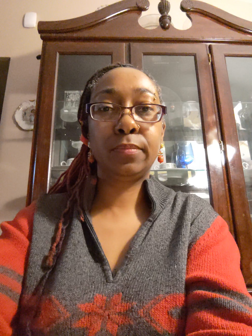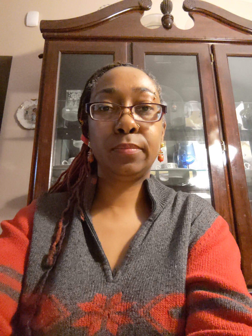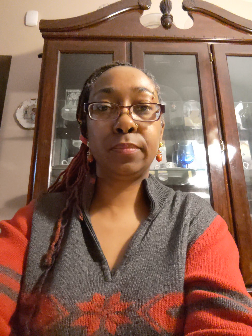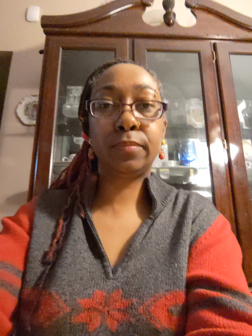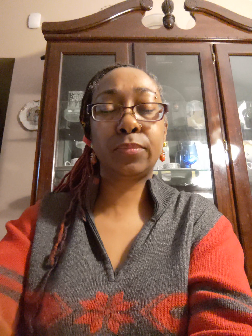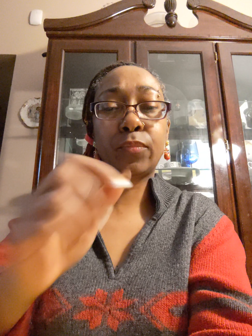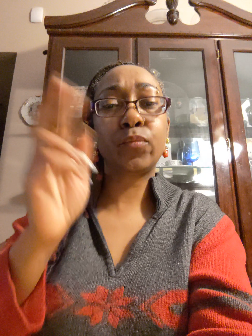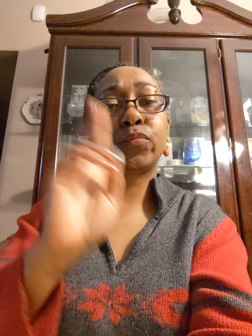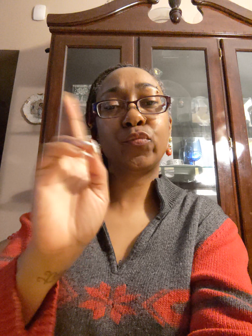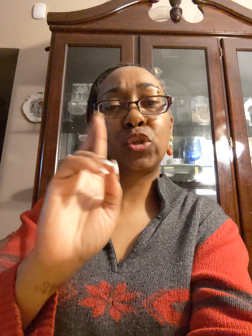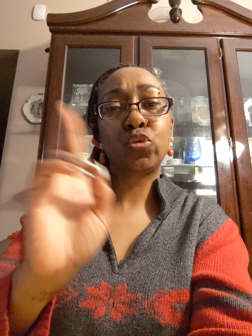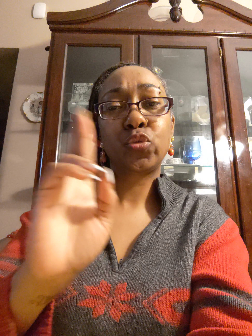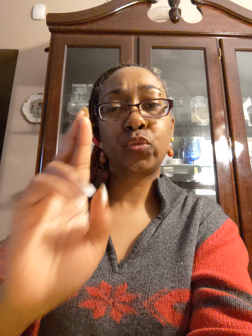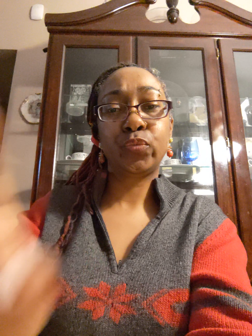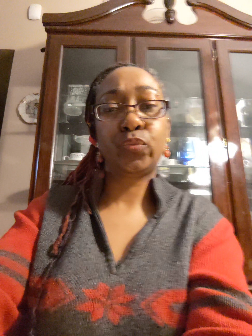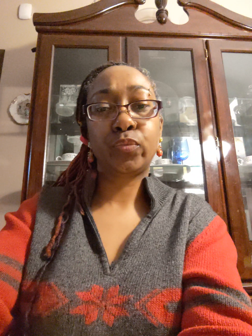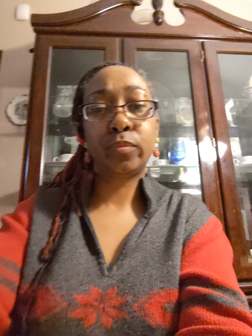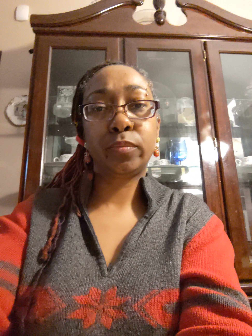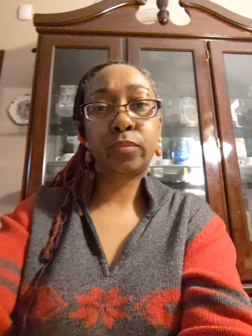refrigerator